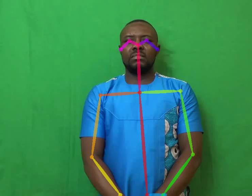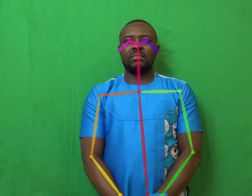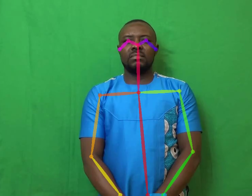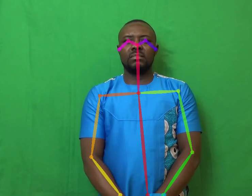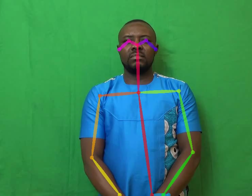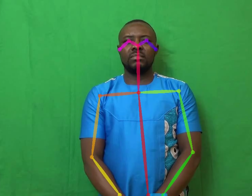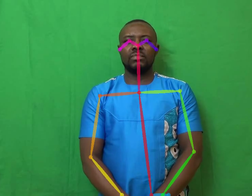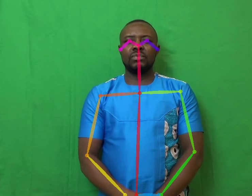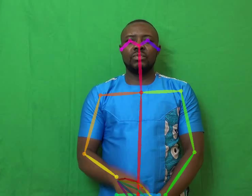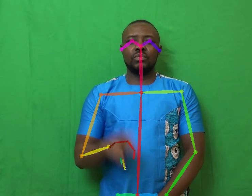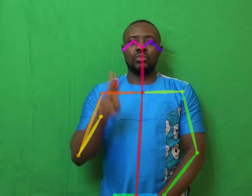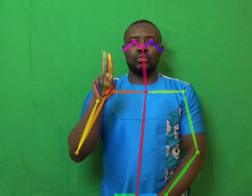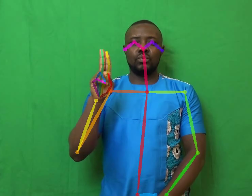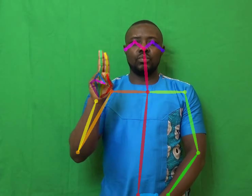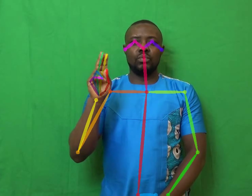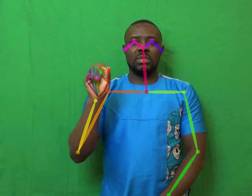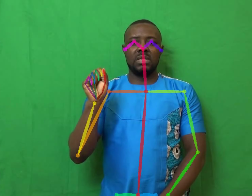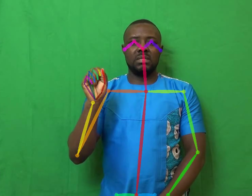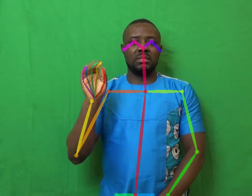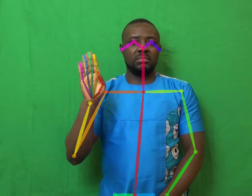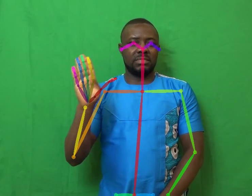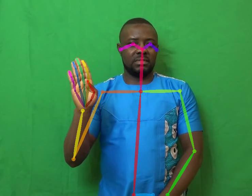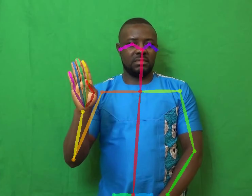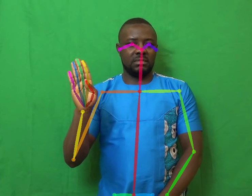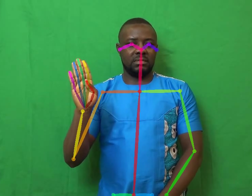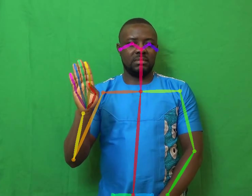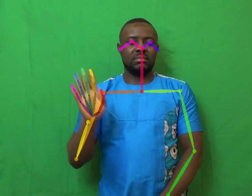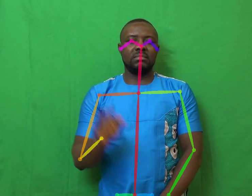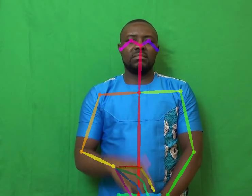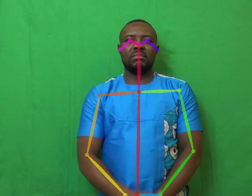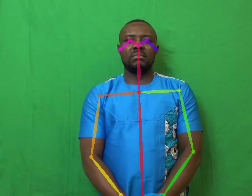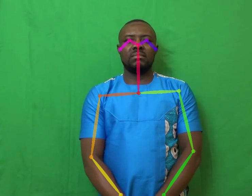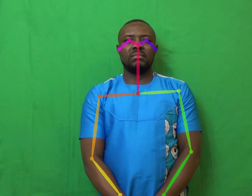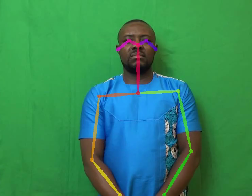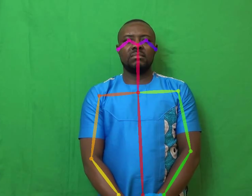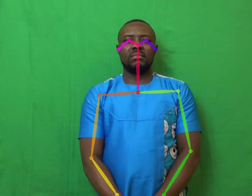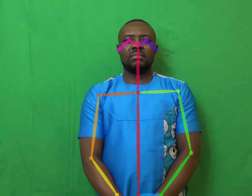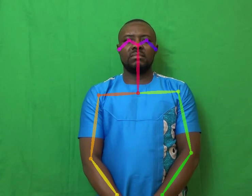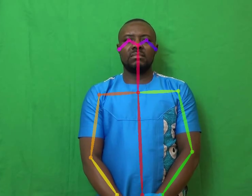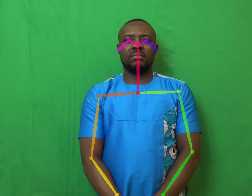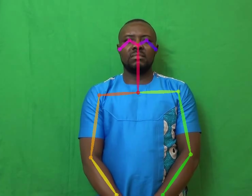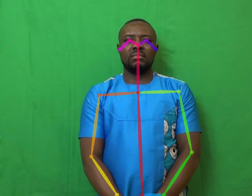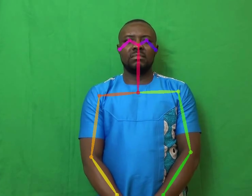USB